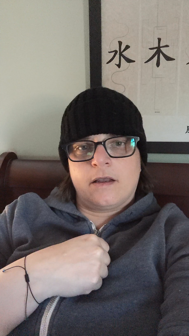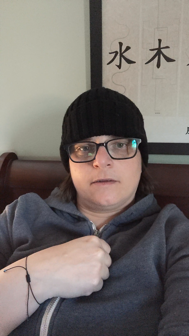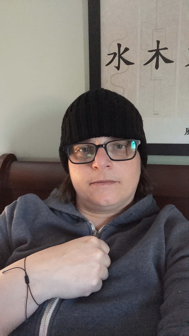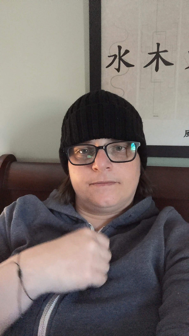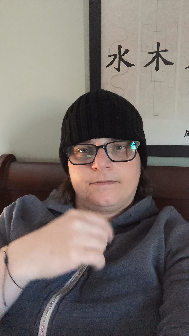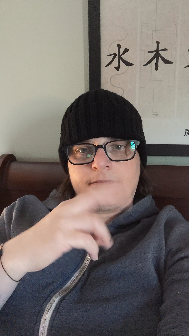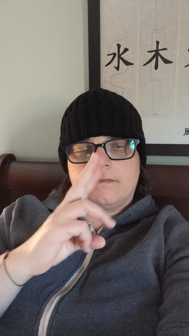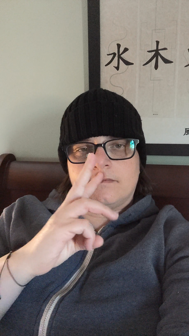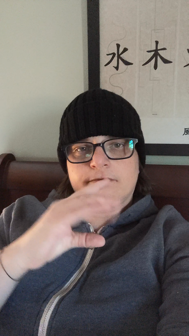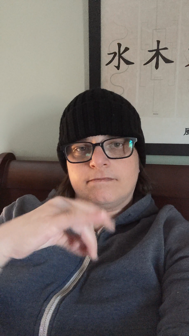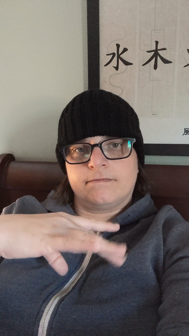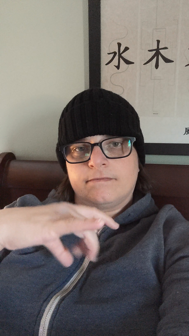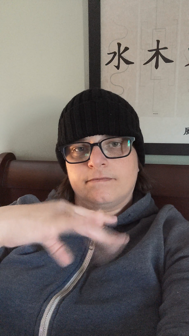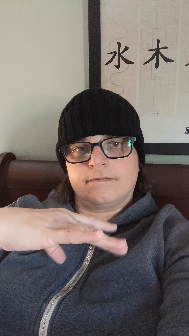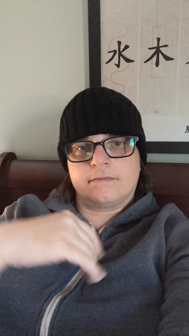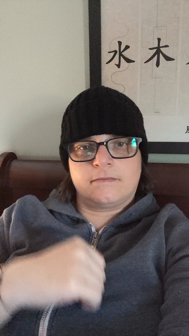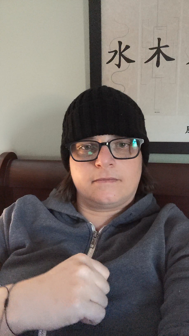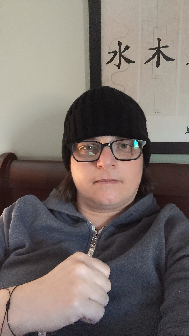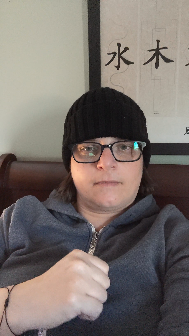melon